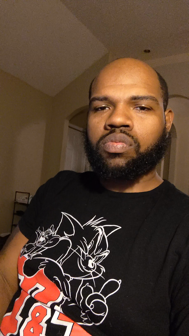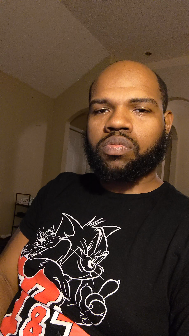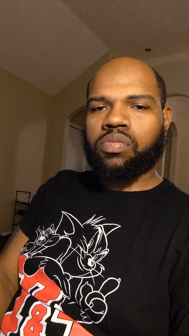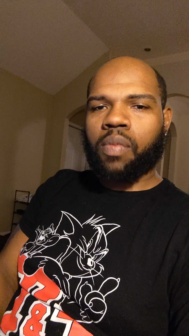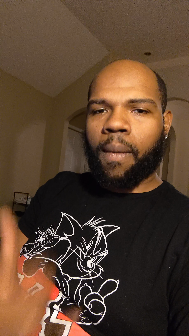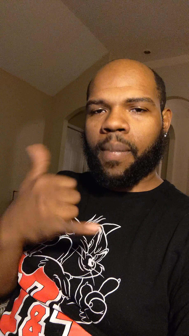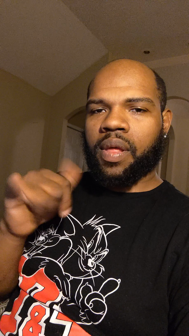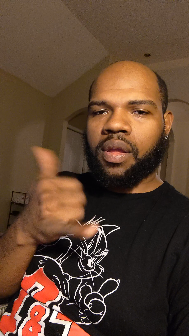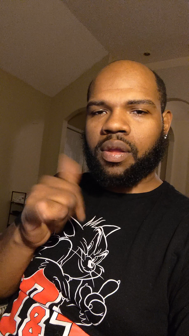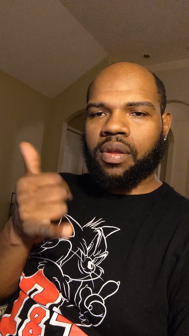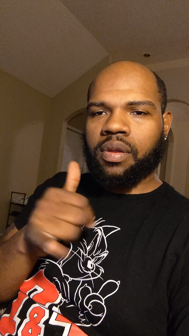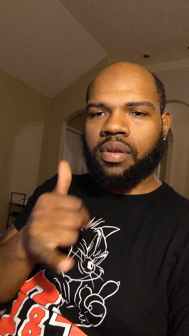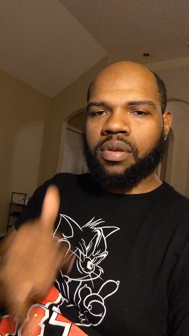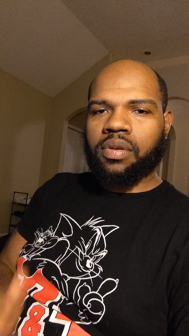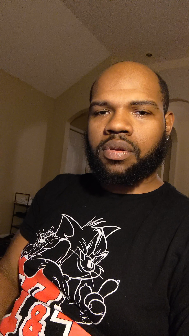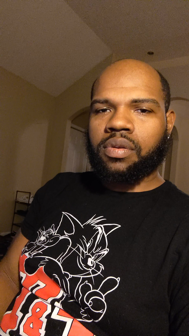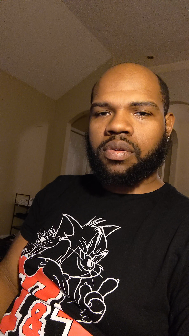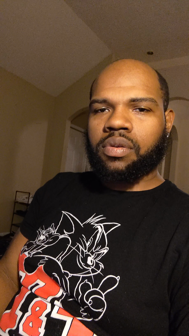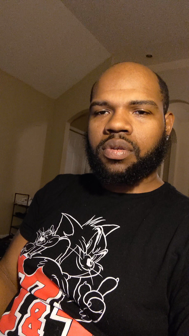play